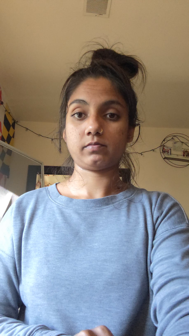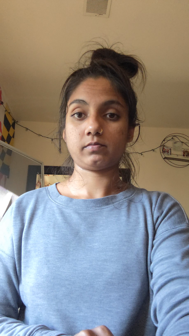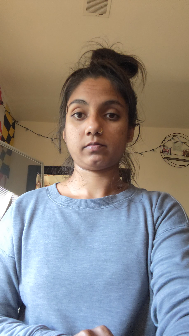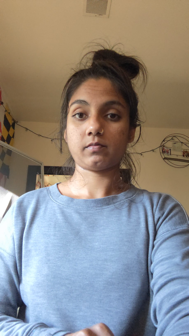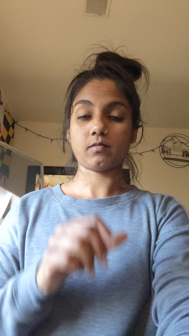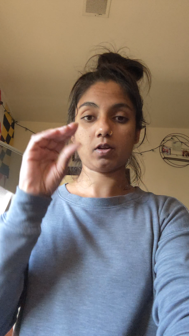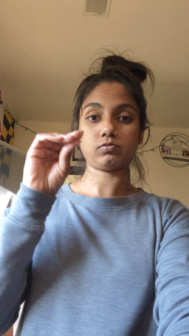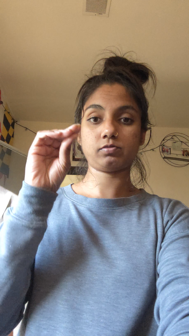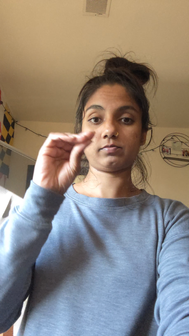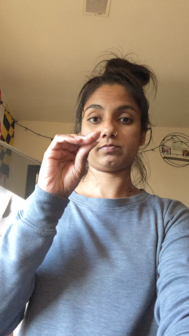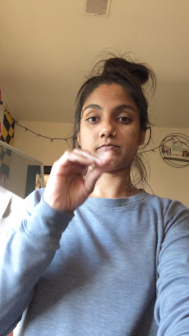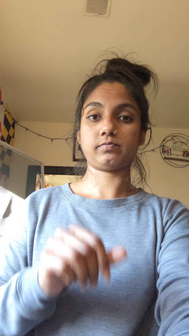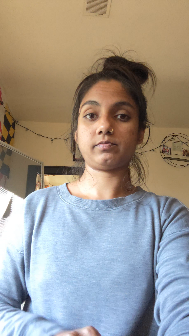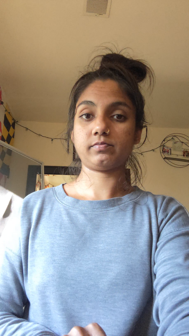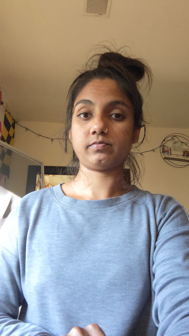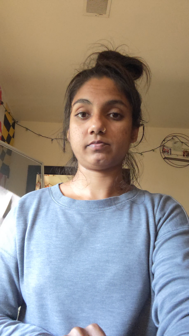dinosaur